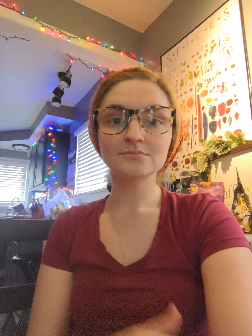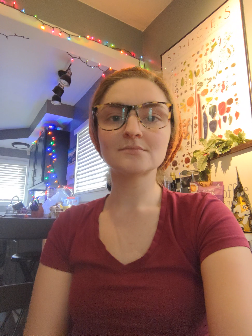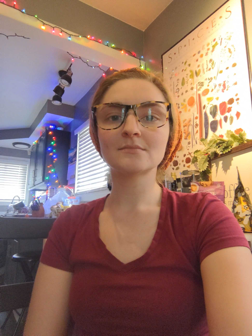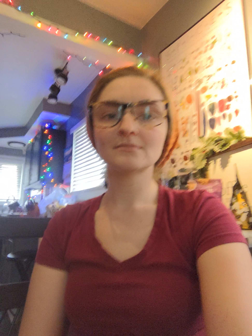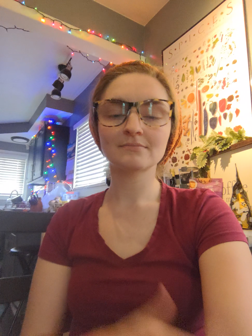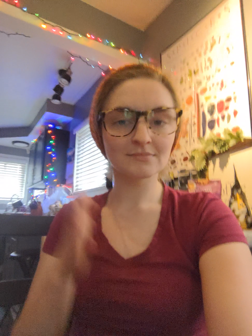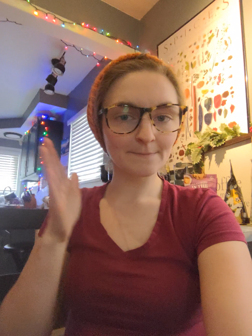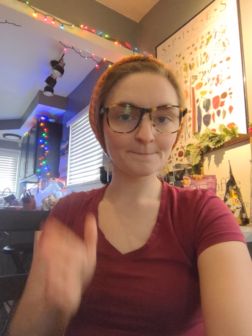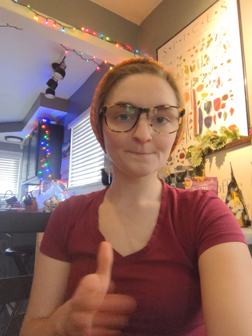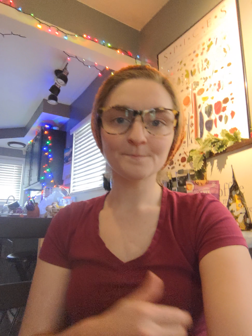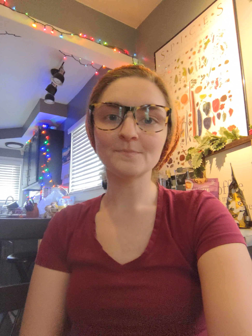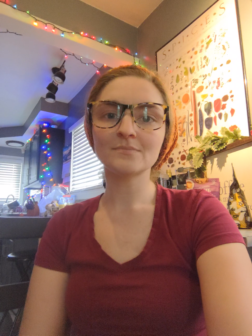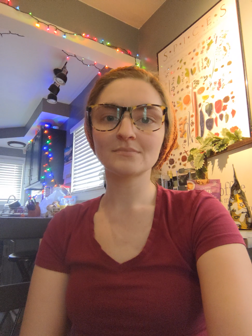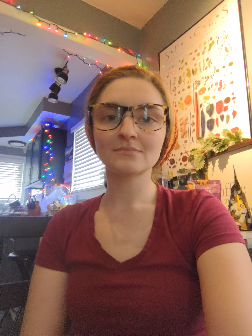beside